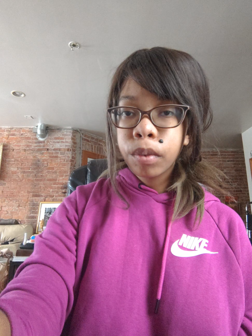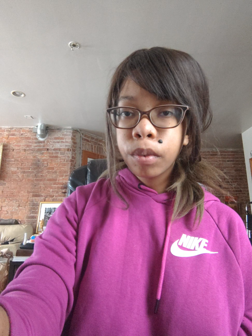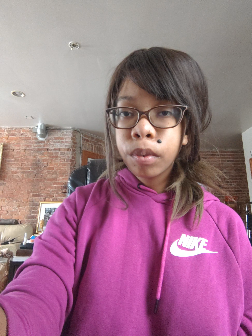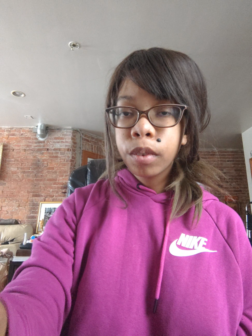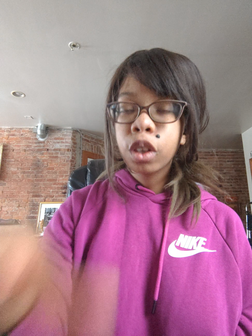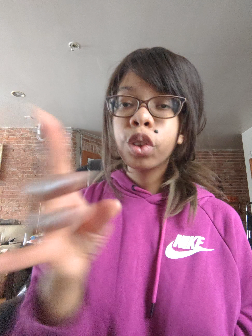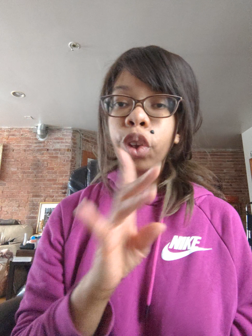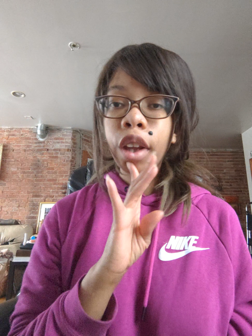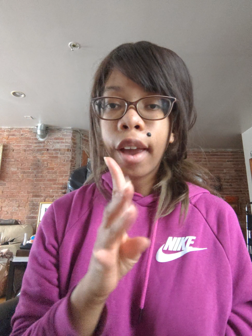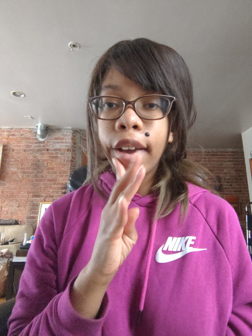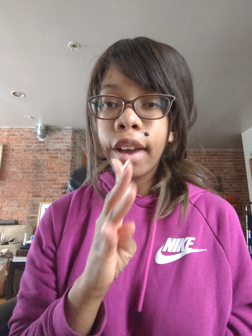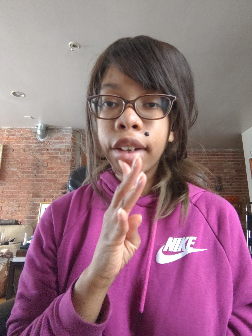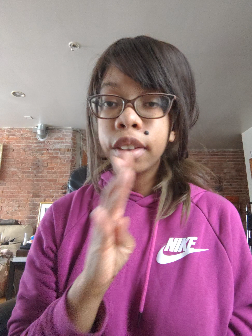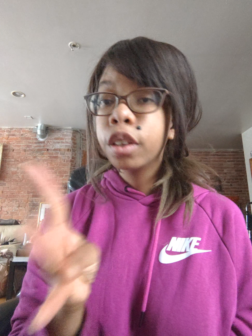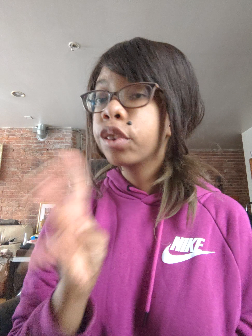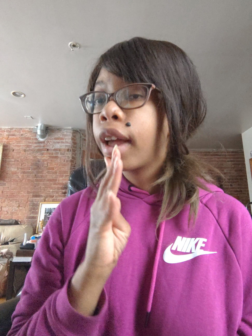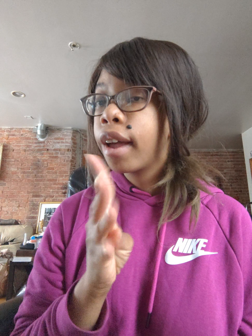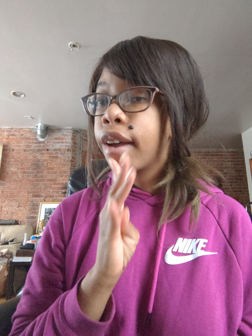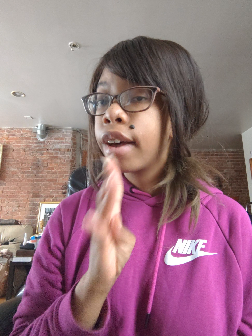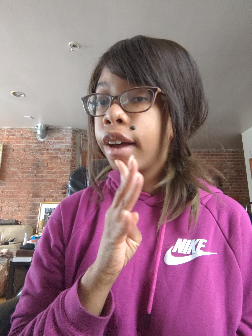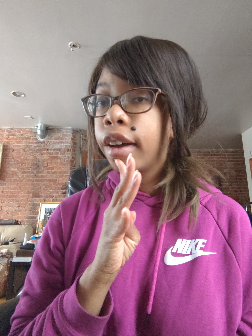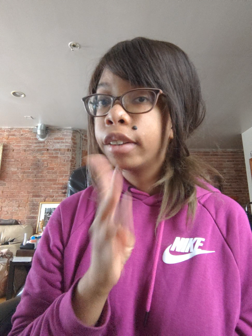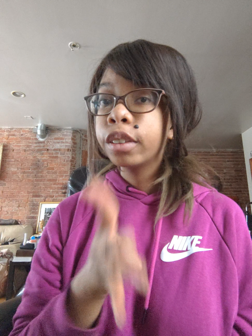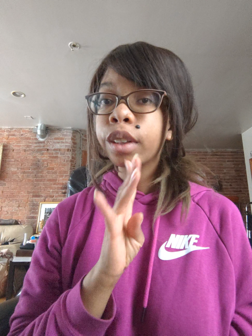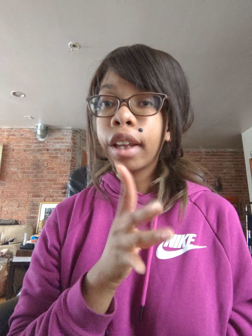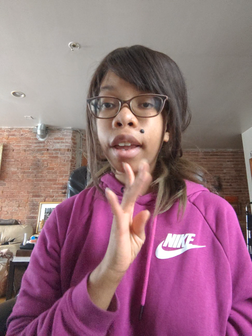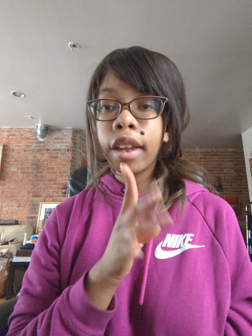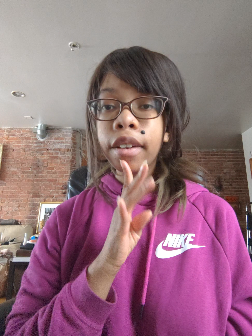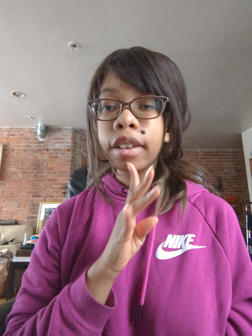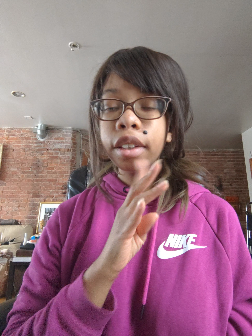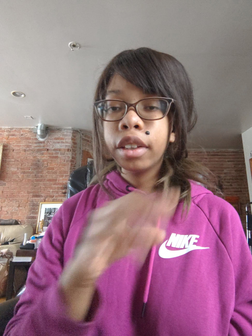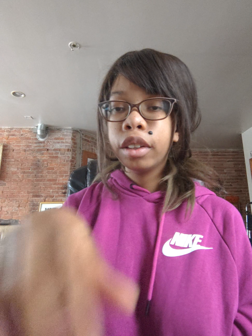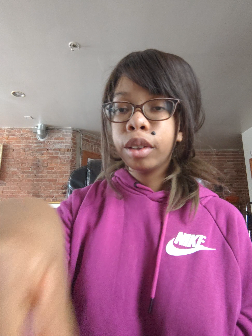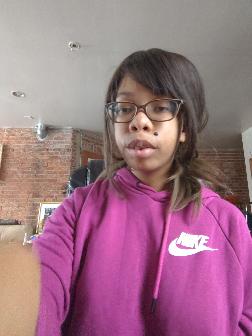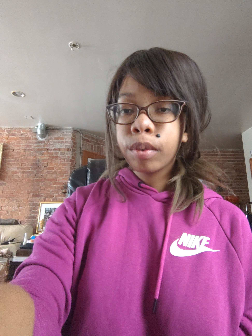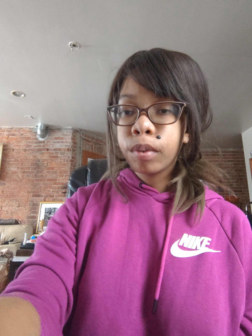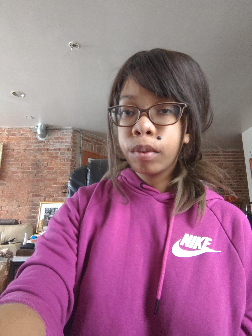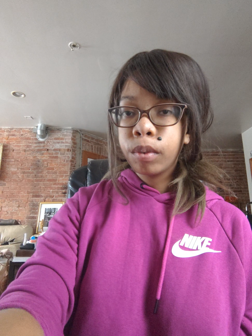talk